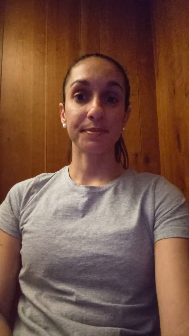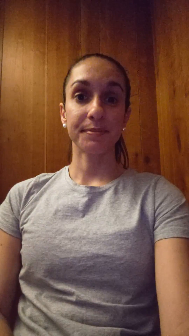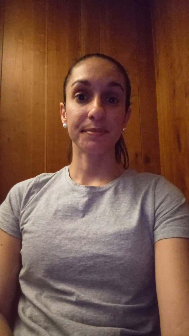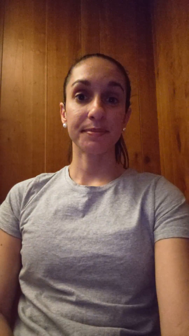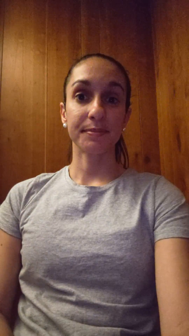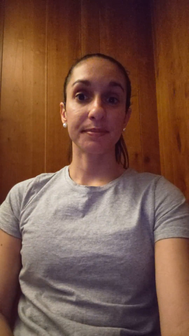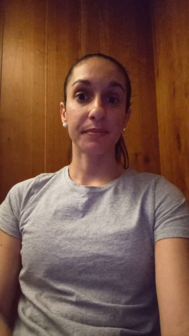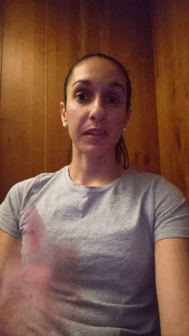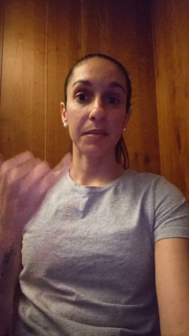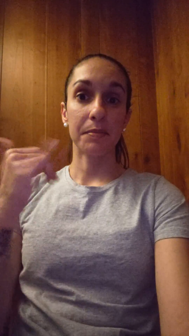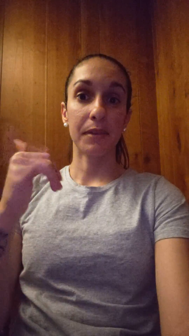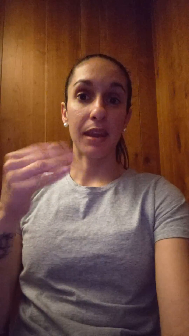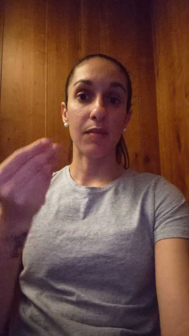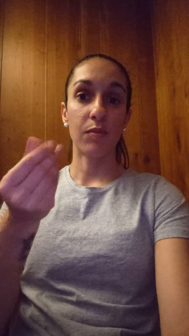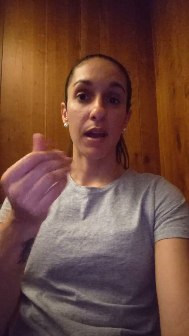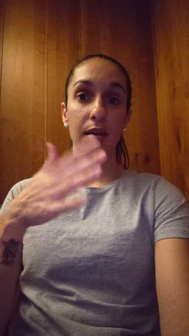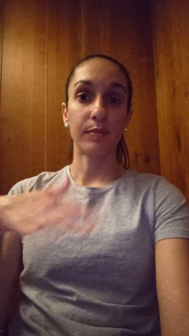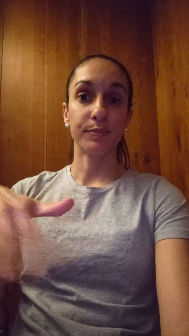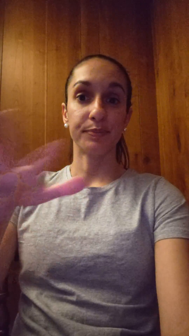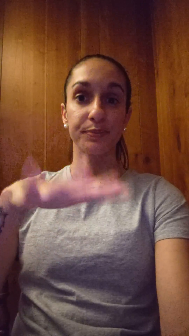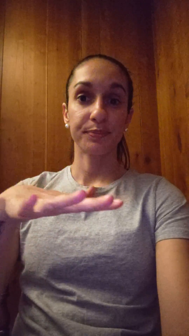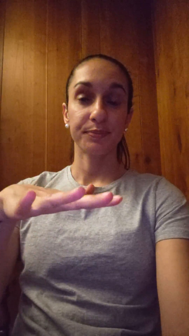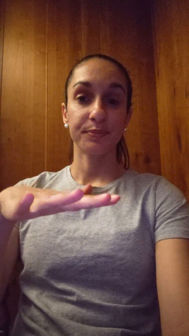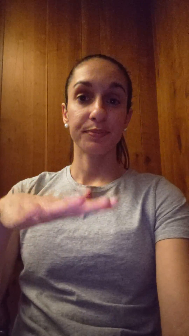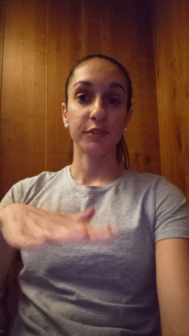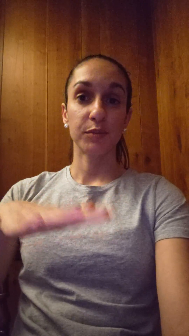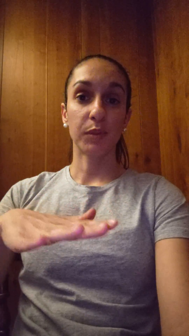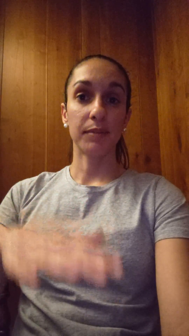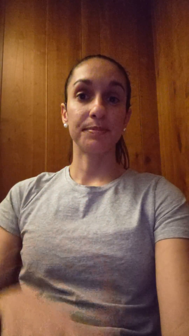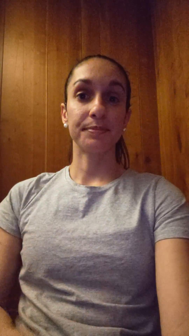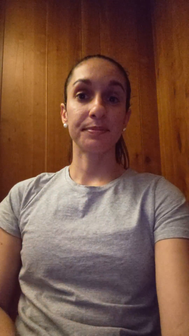playground